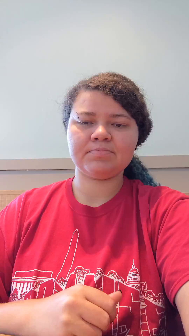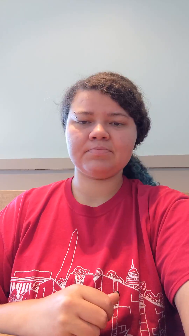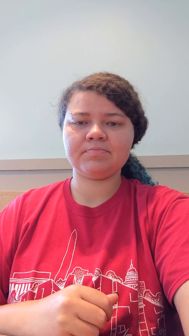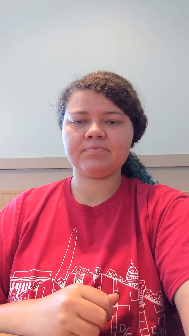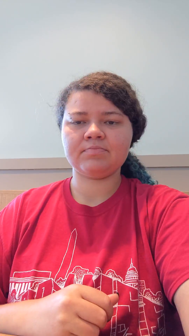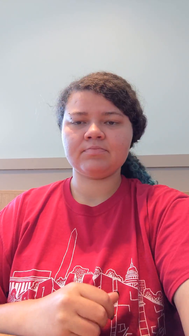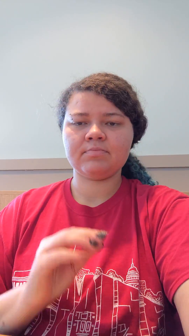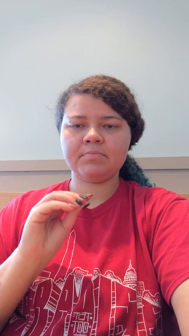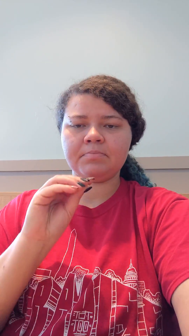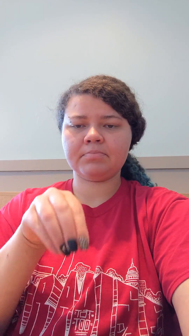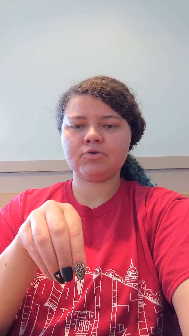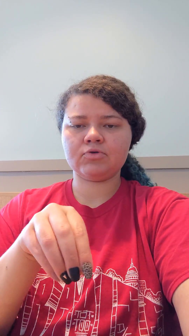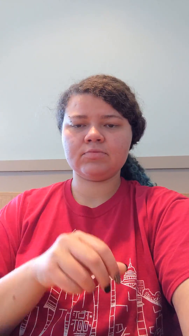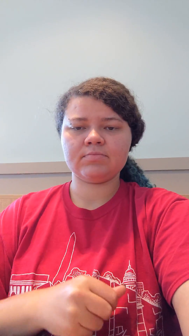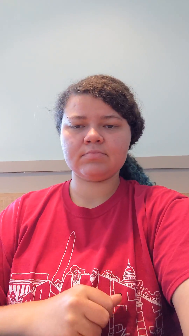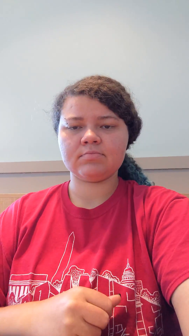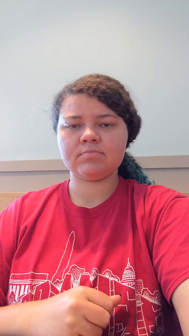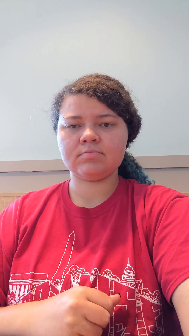put